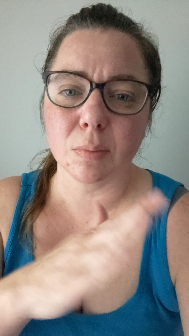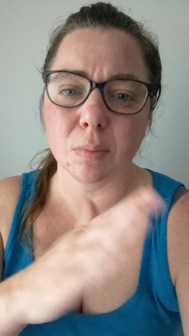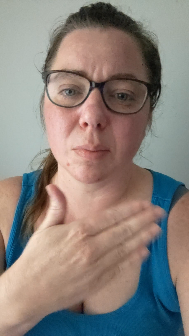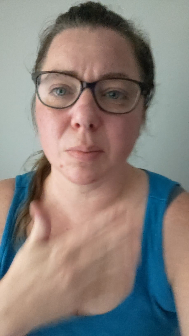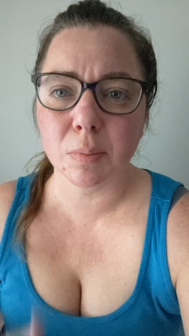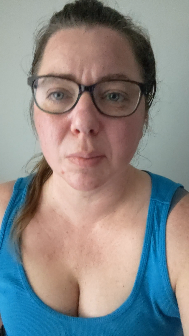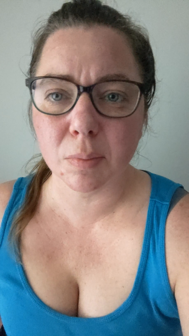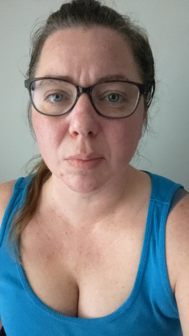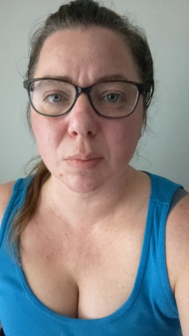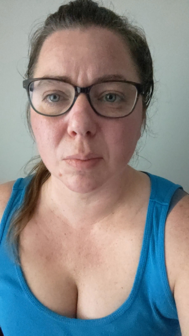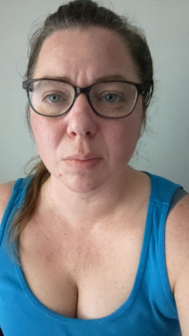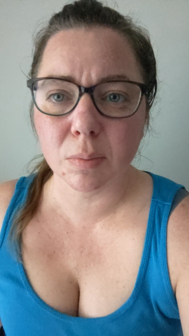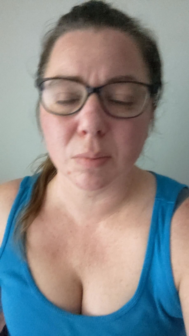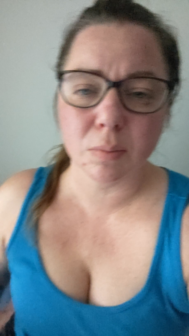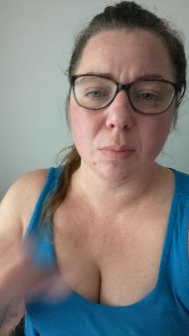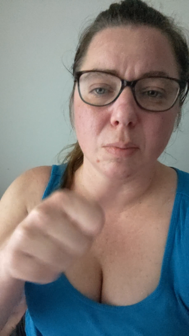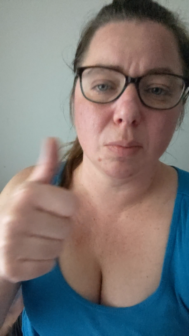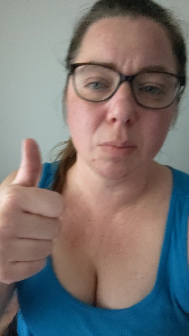other